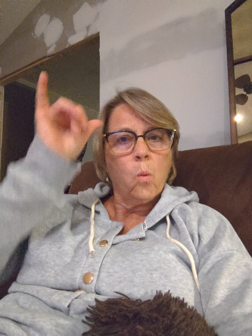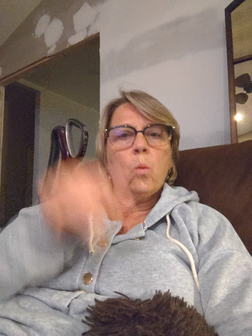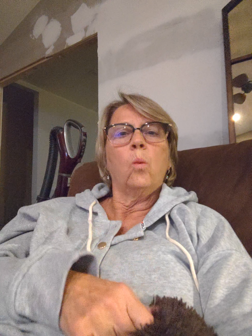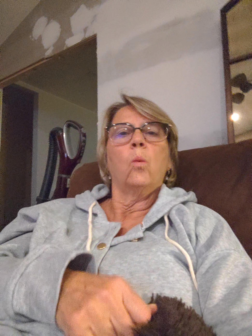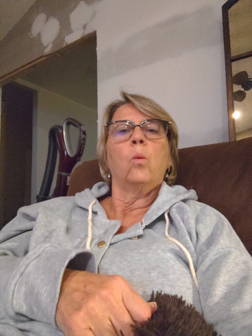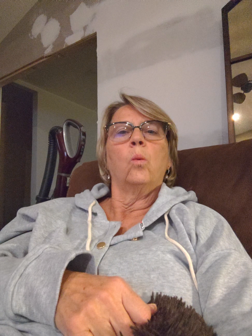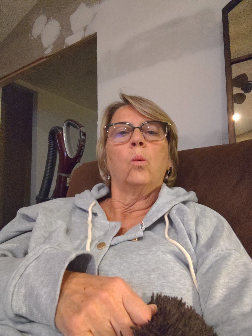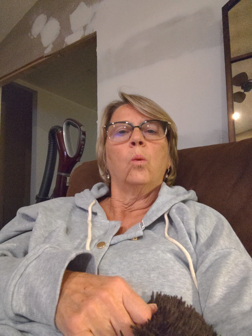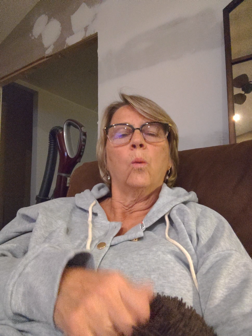cow